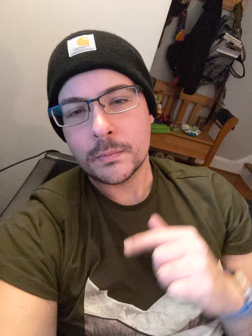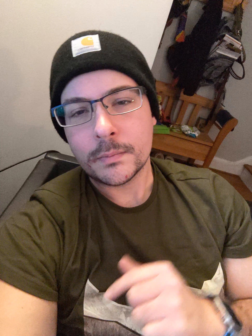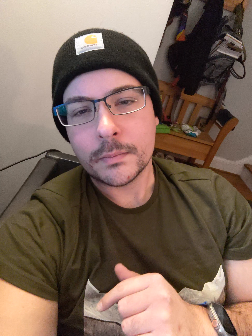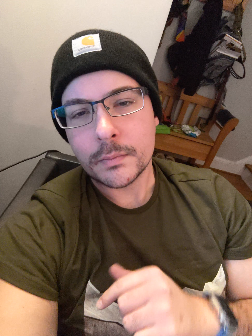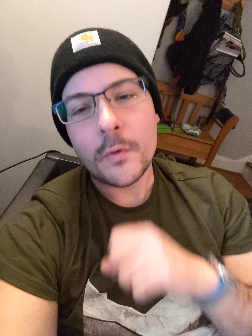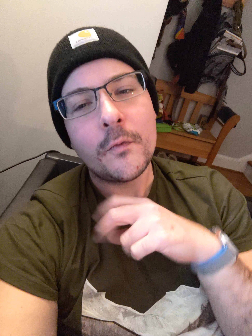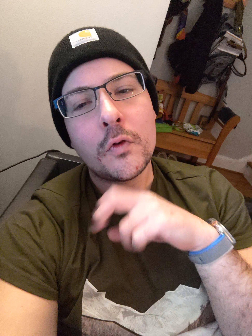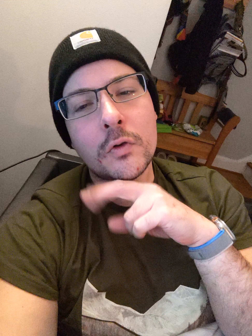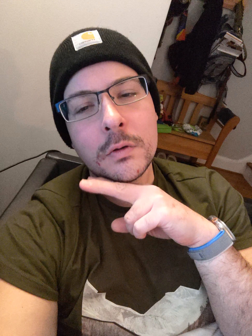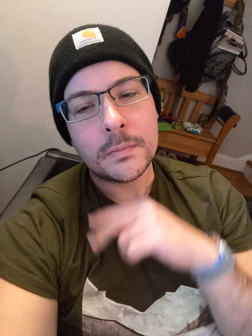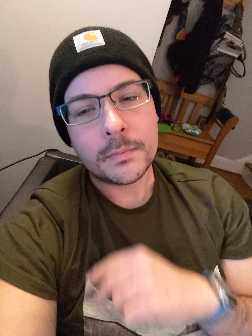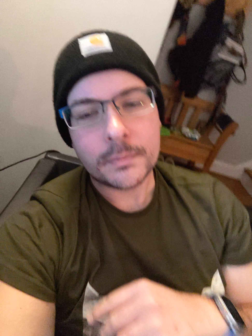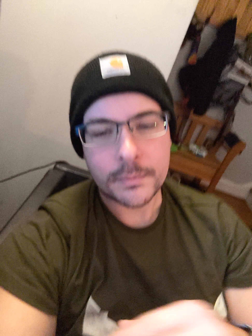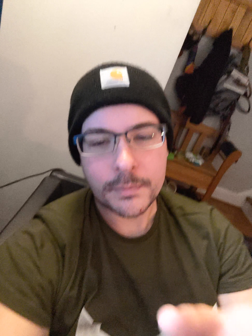frog